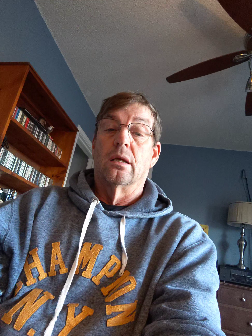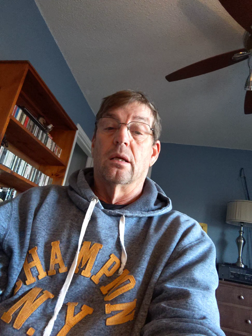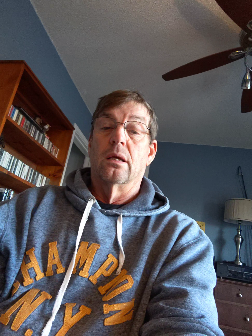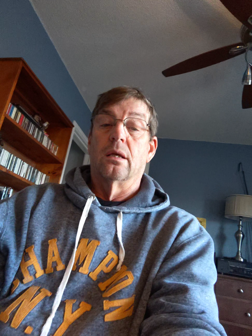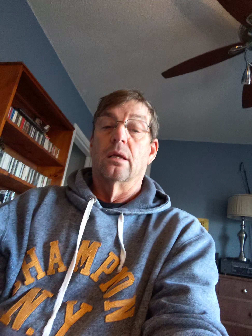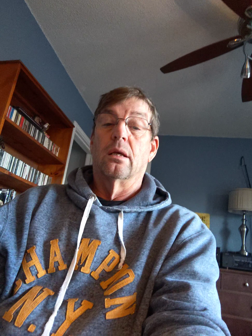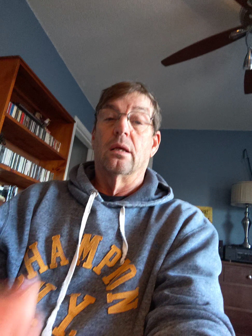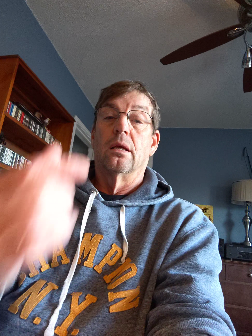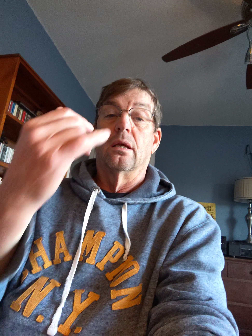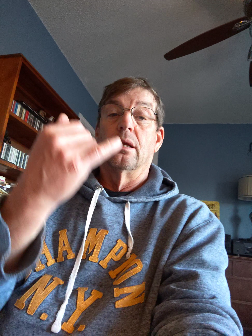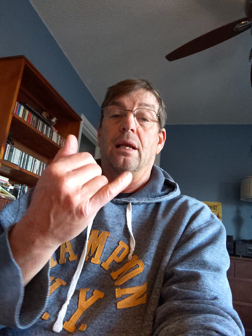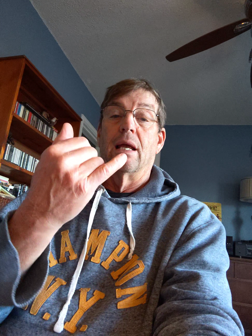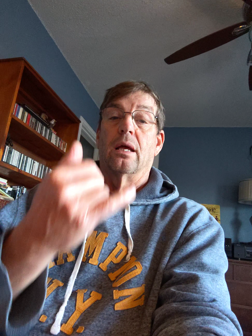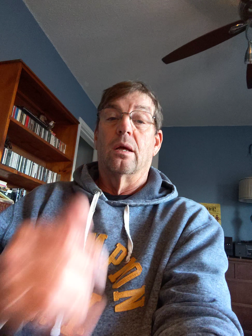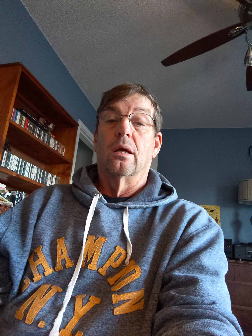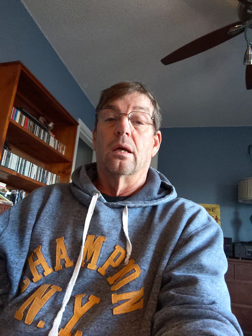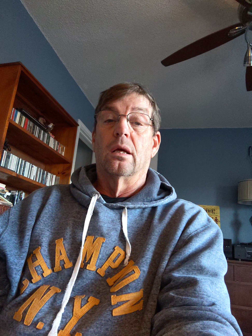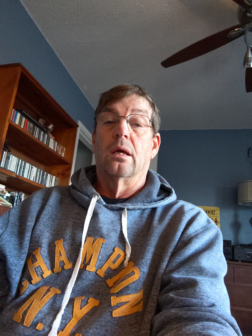now